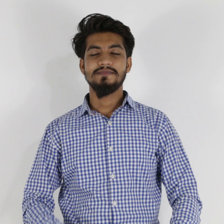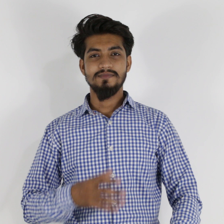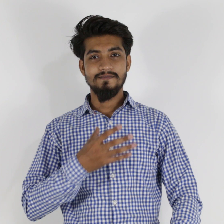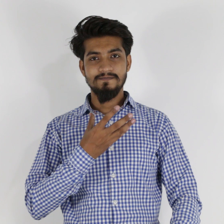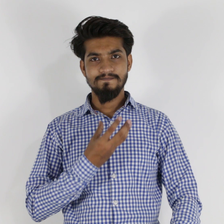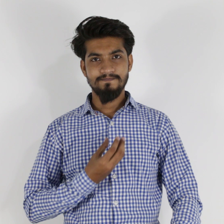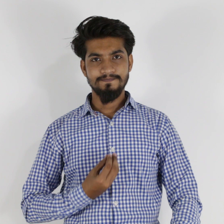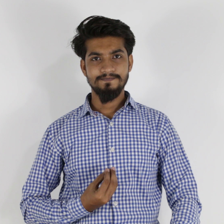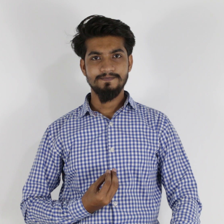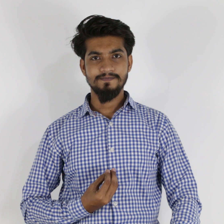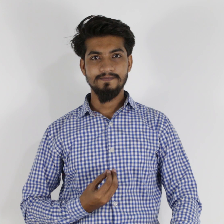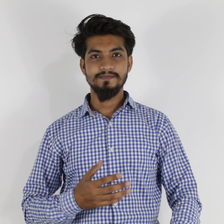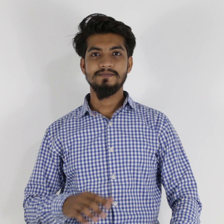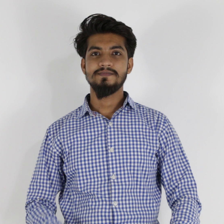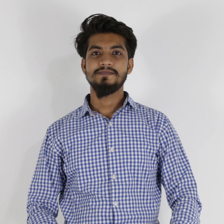sad